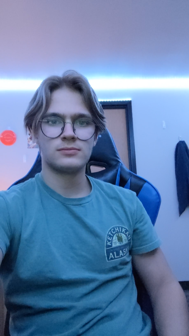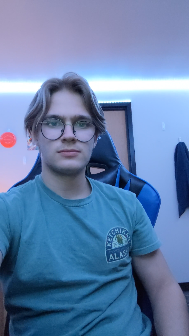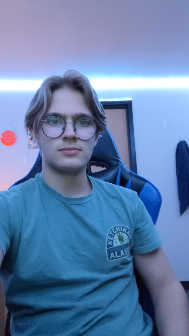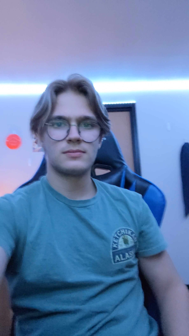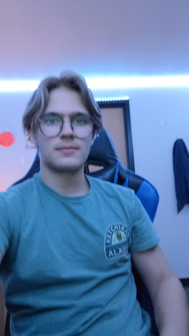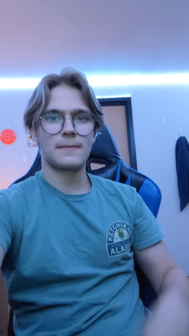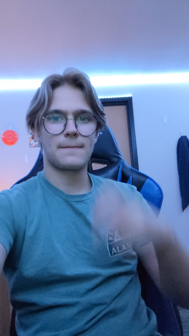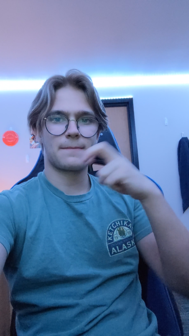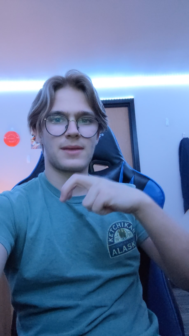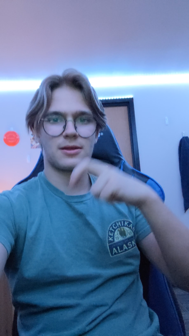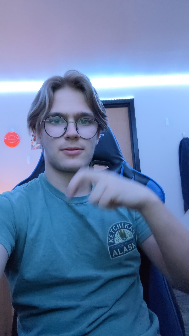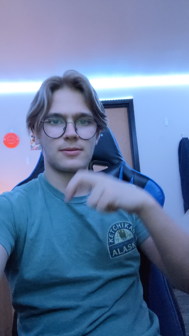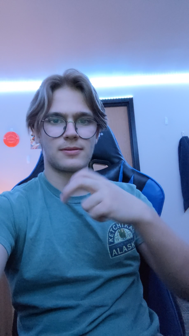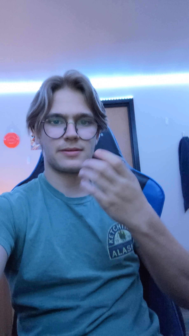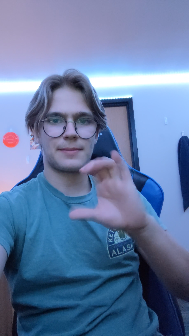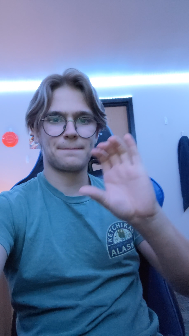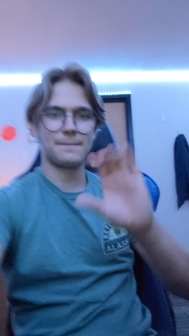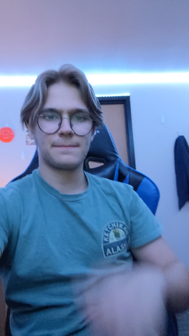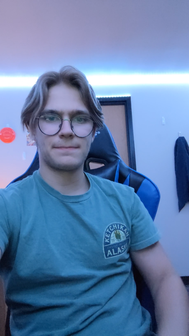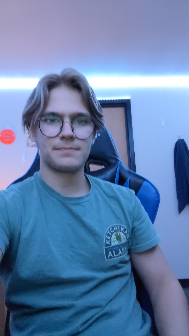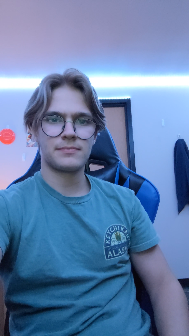potato chip